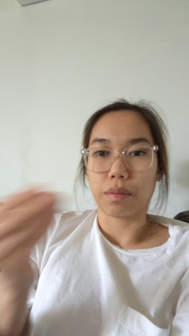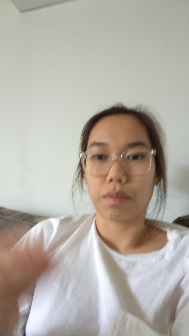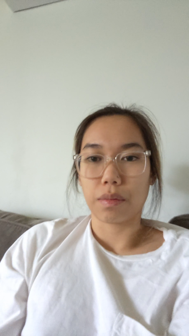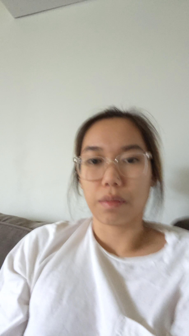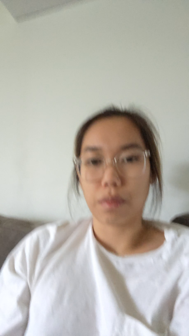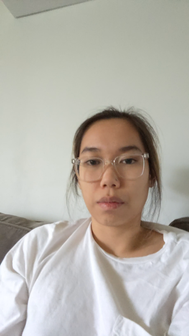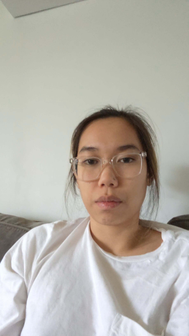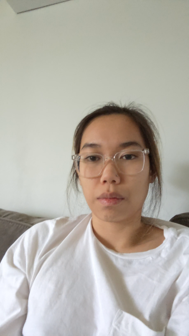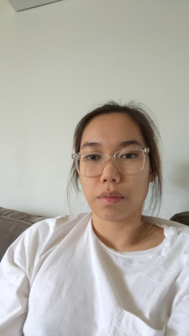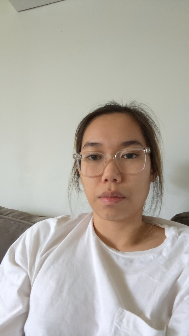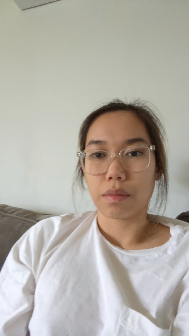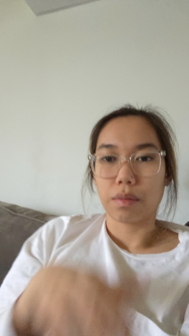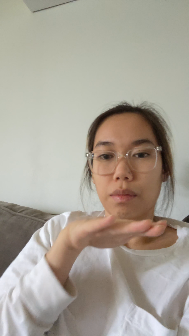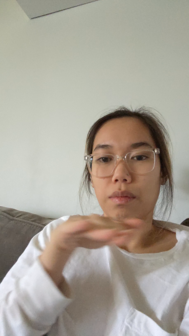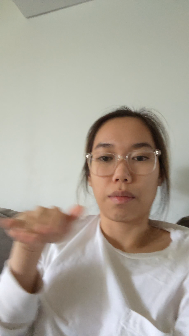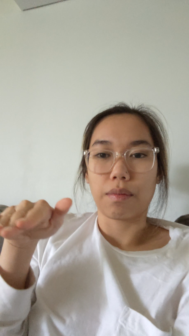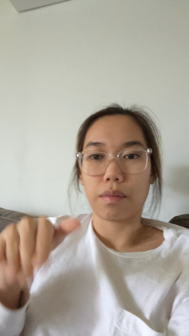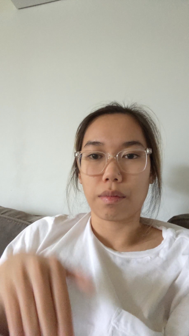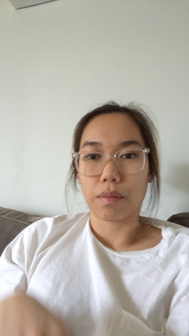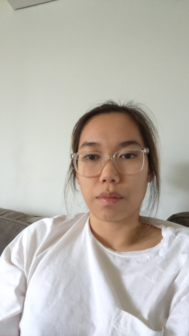nice